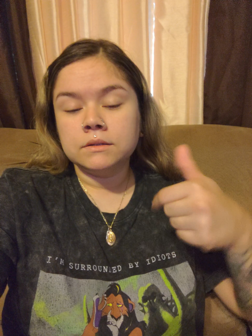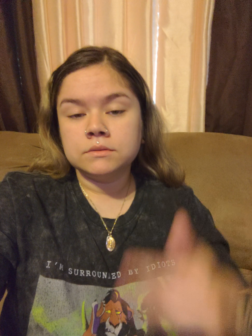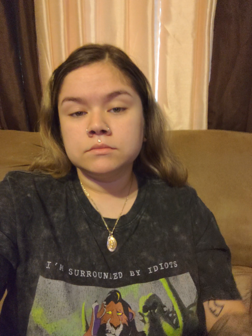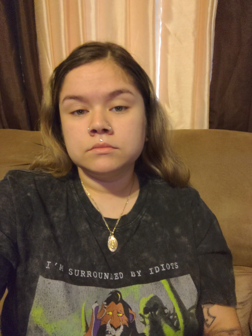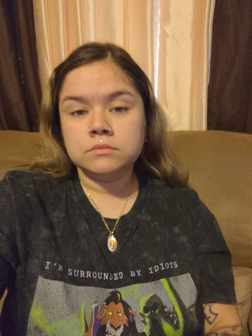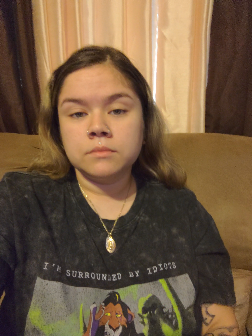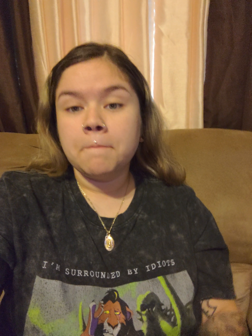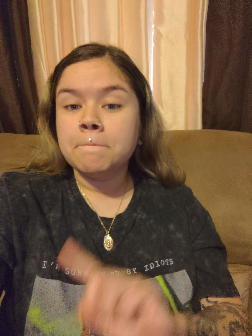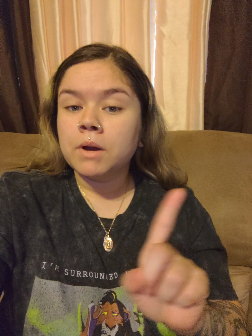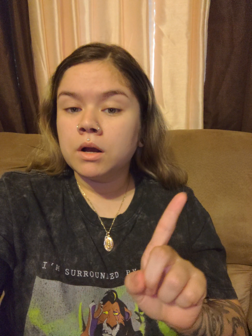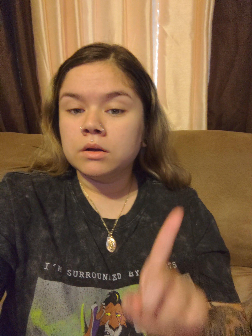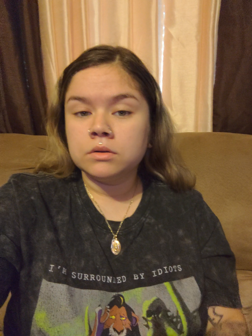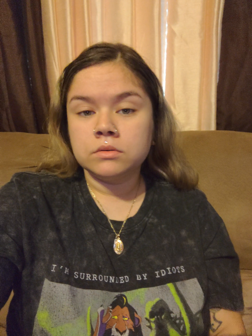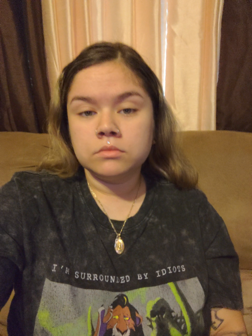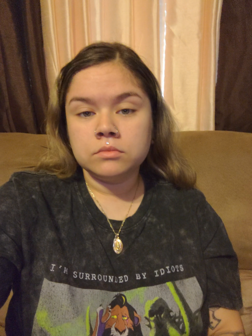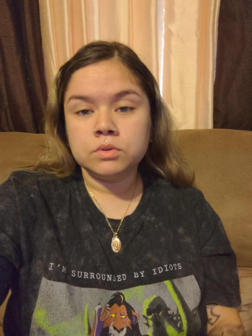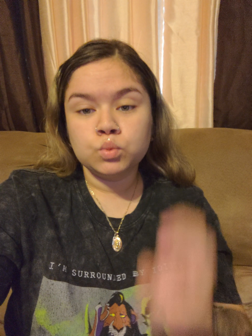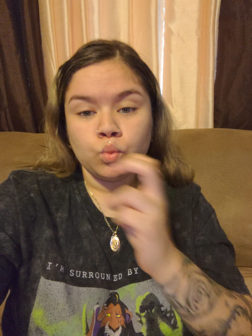but